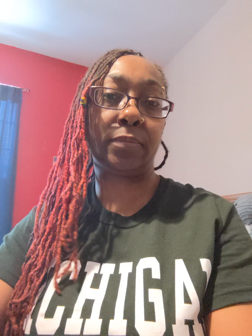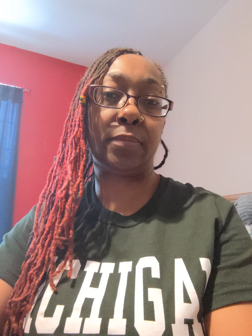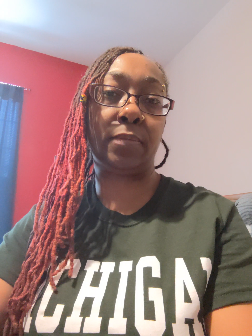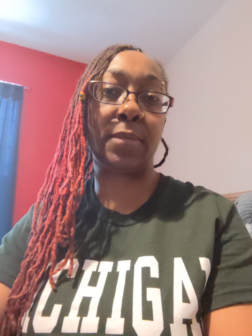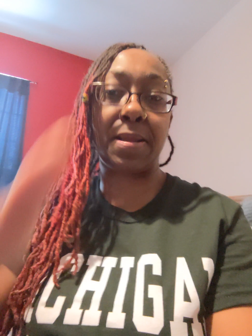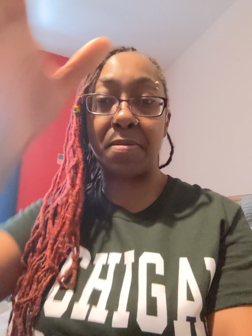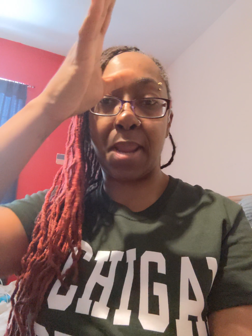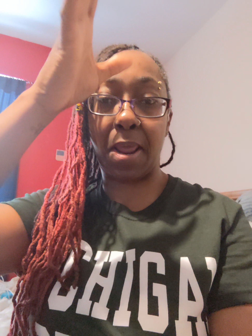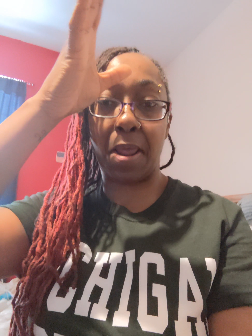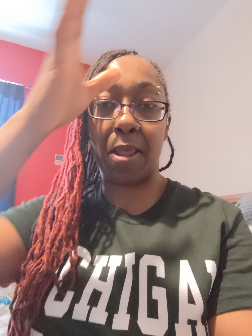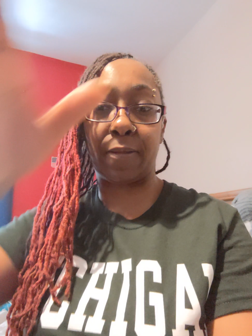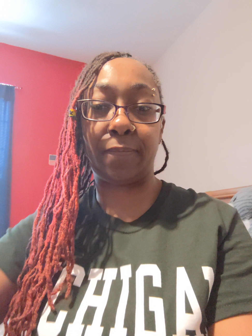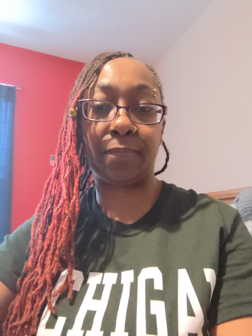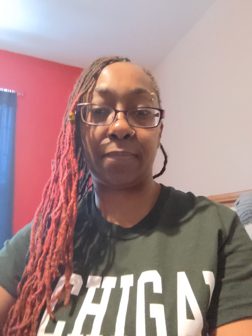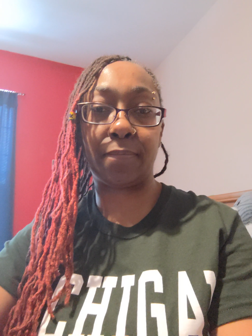dad